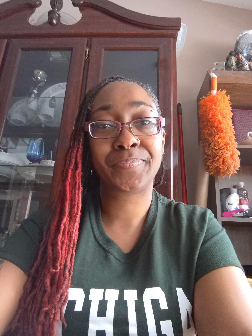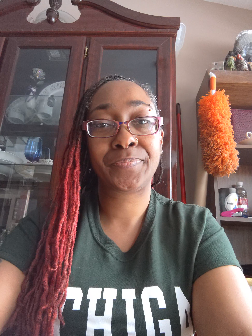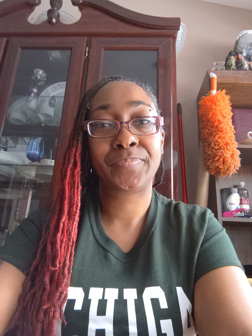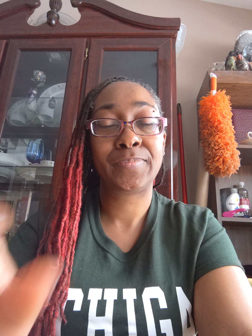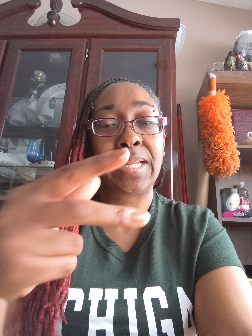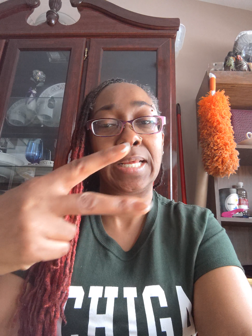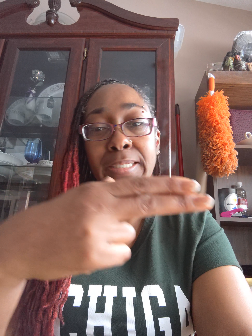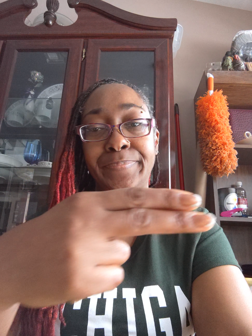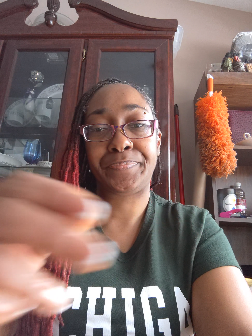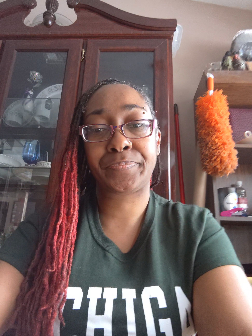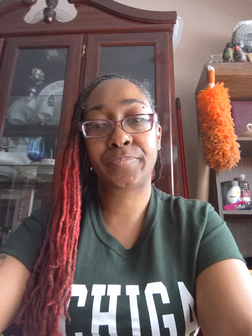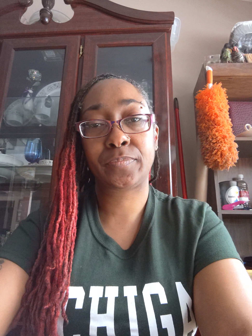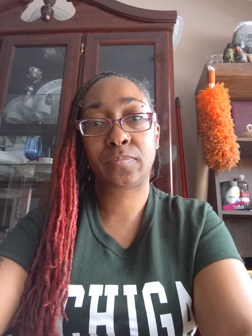cut